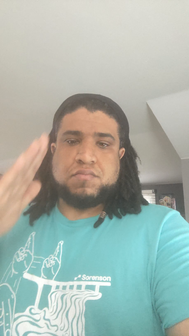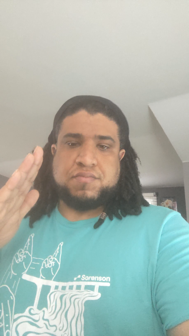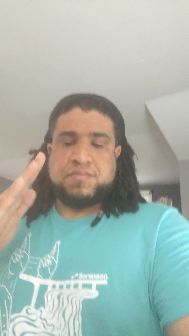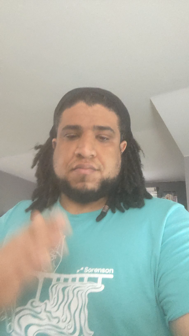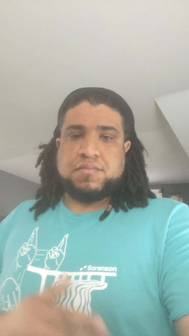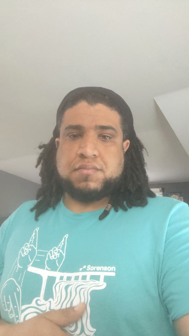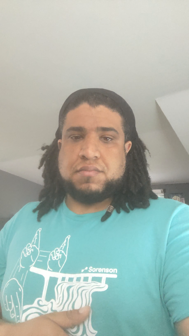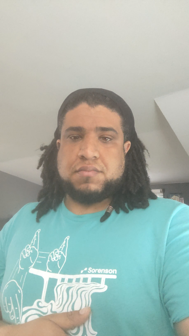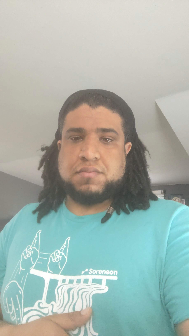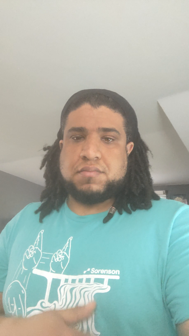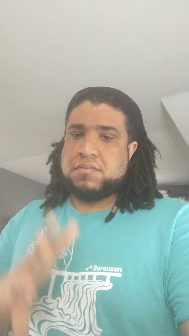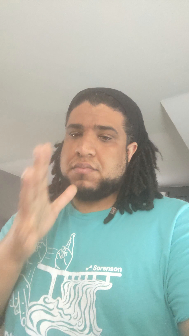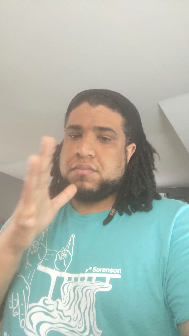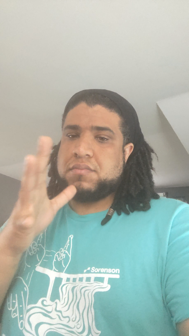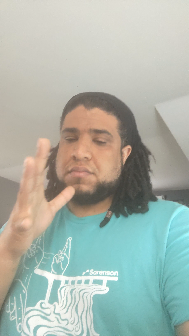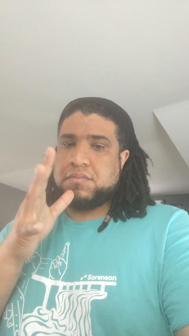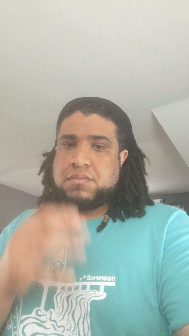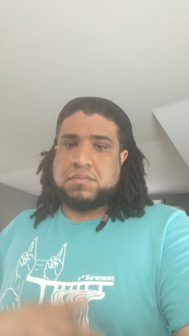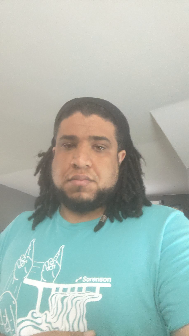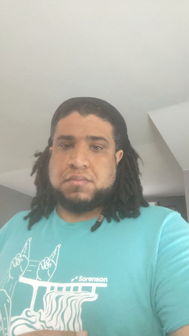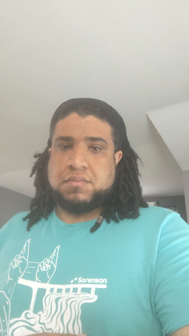mommy